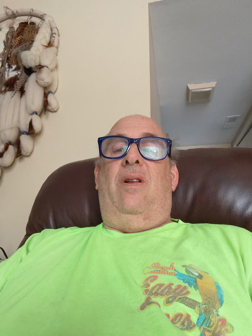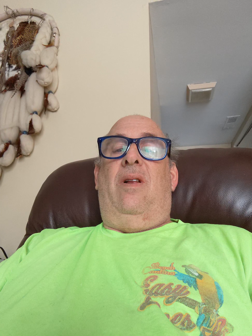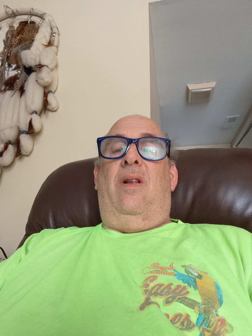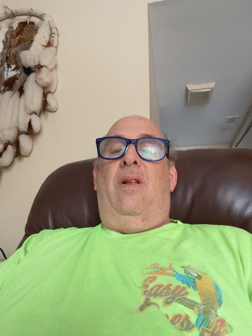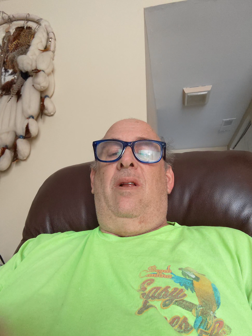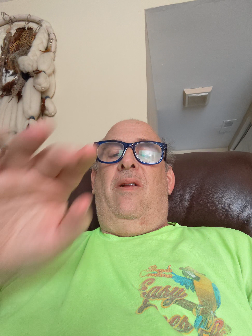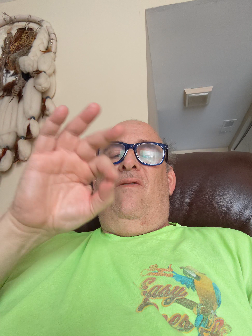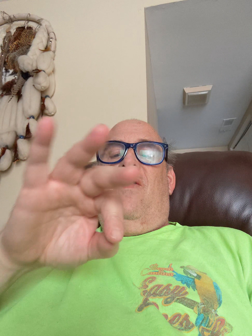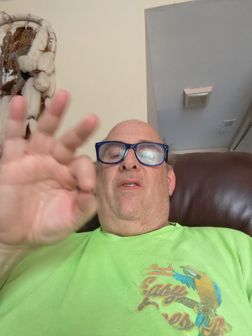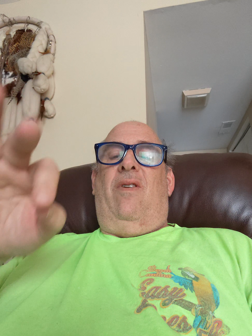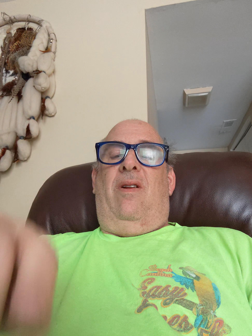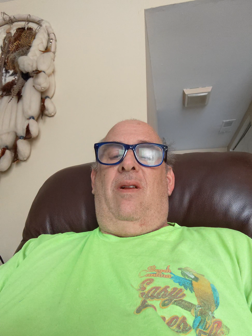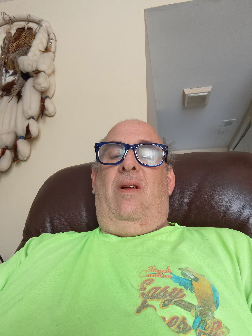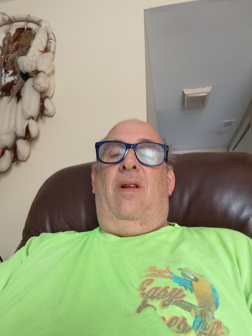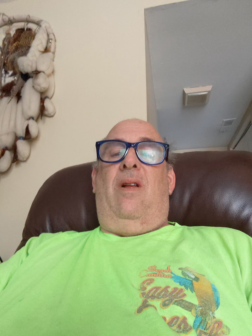french fries